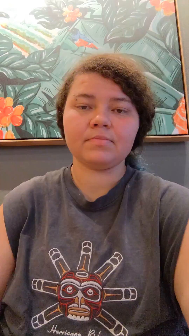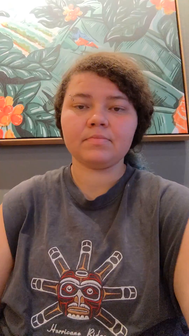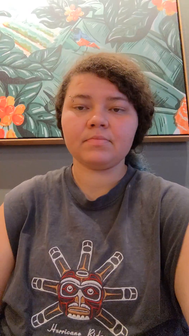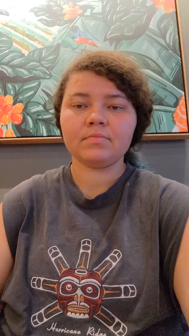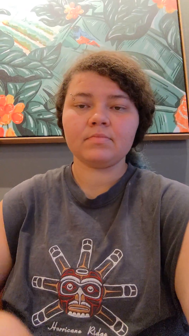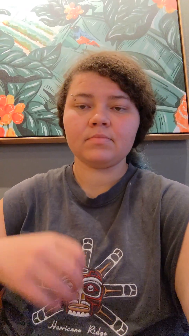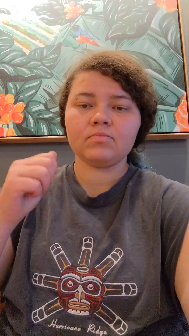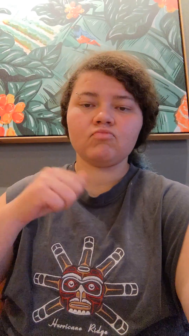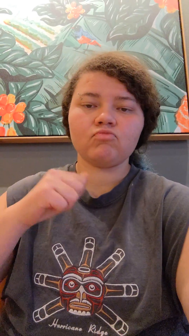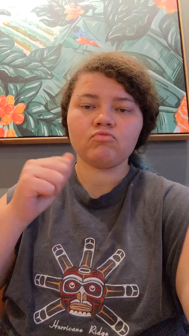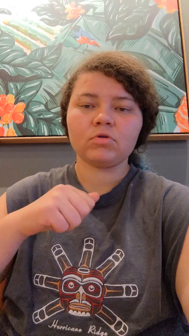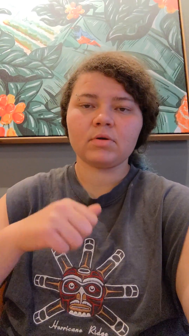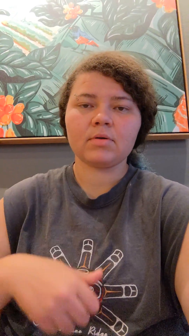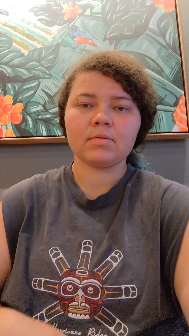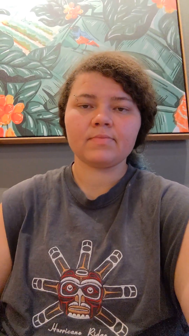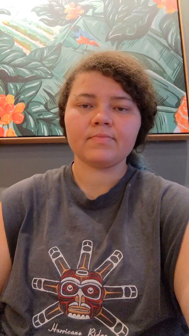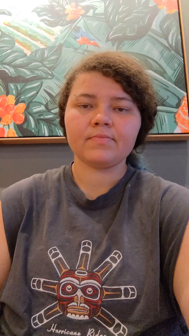rock